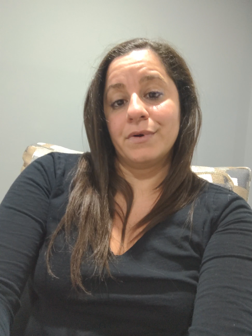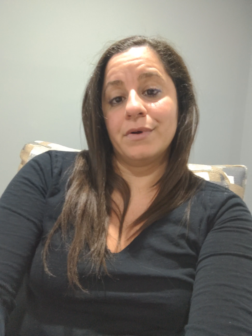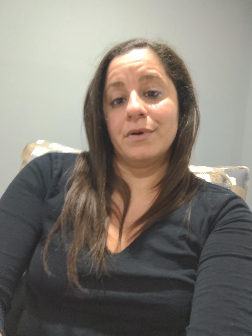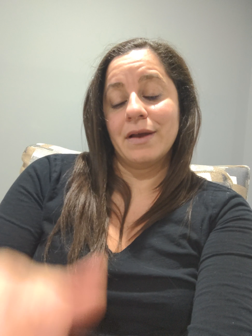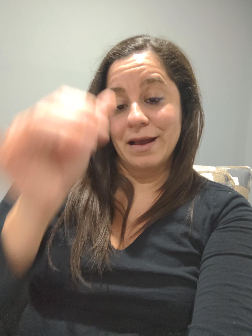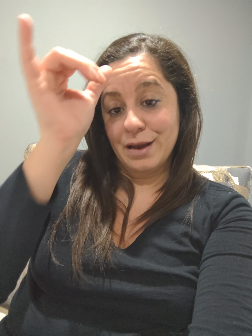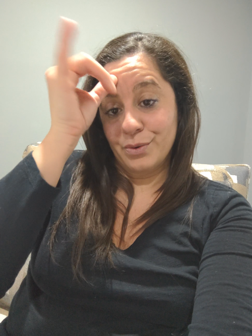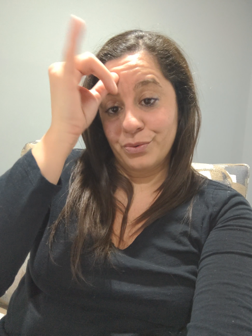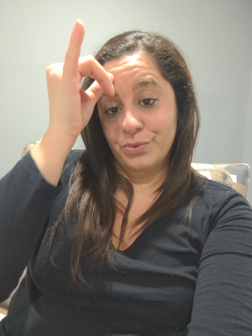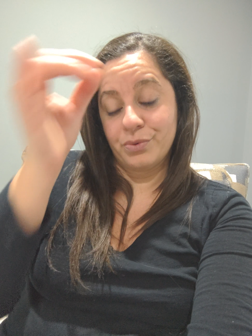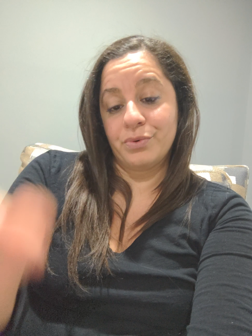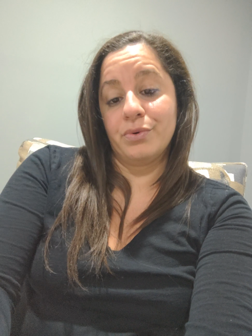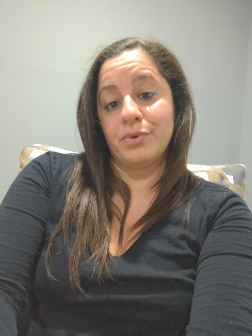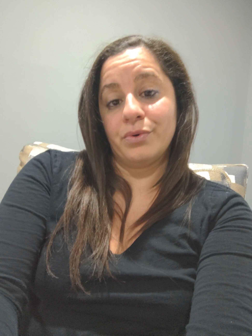cow